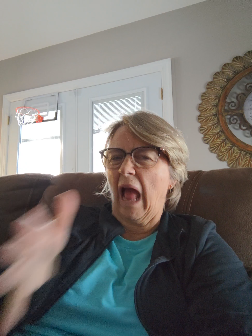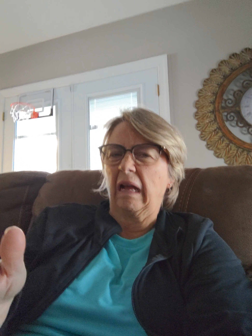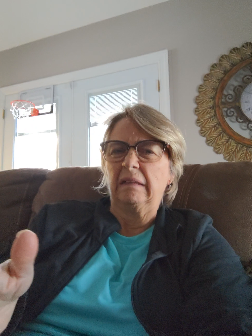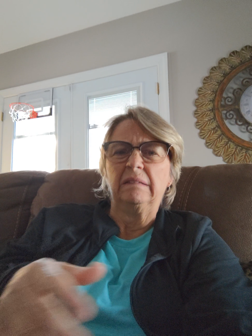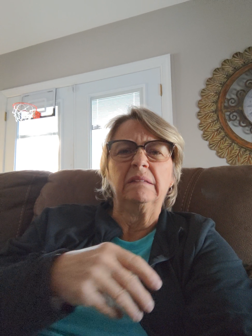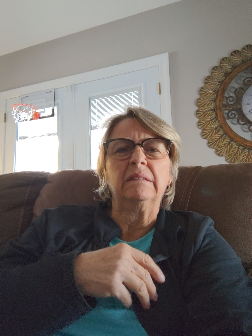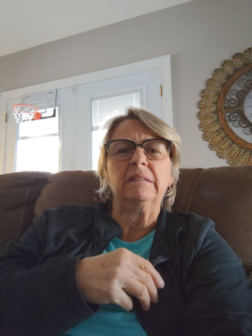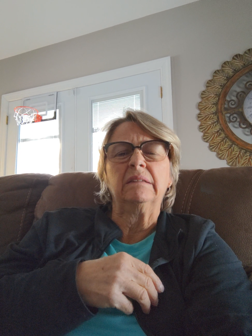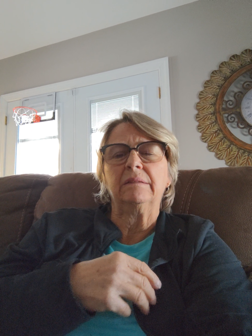yucky